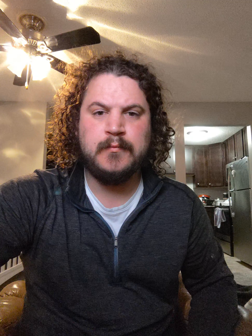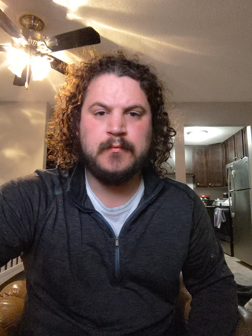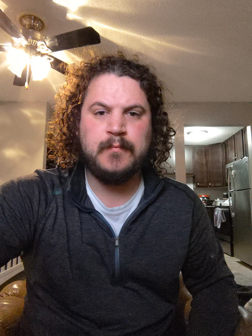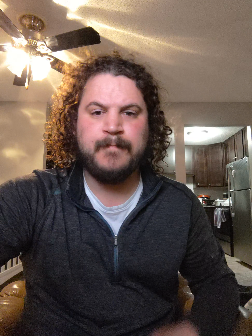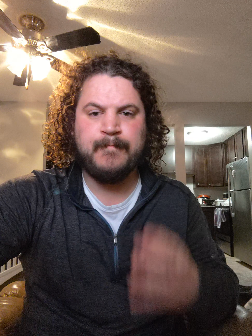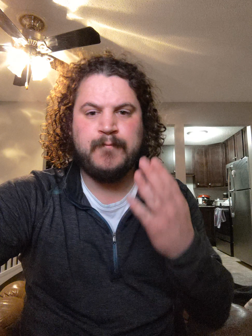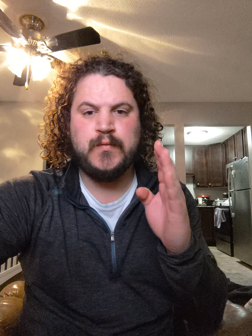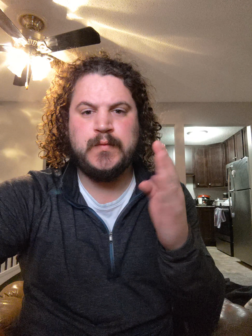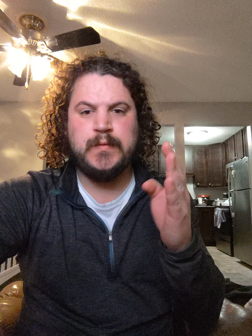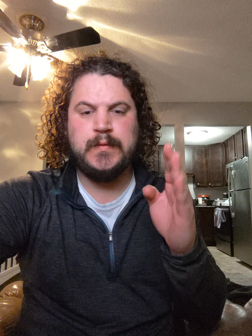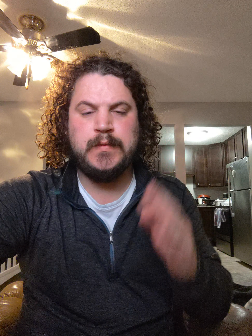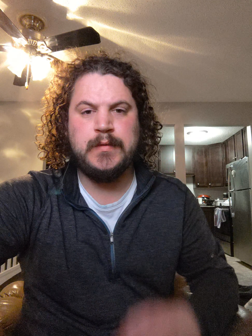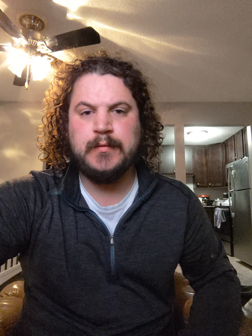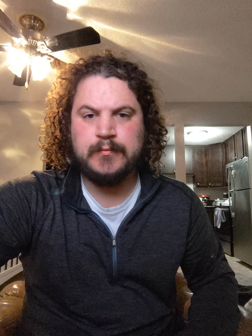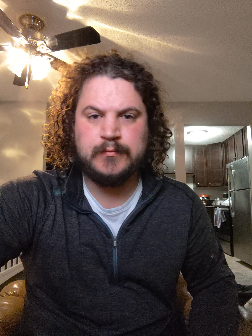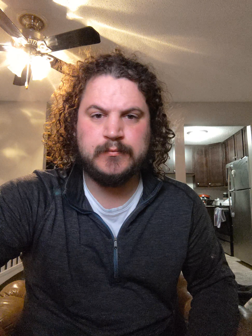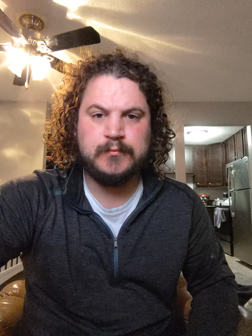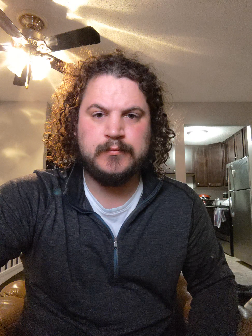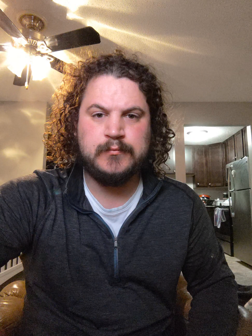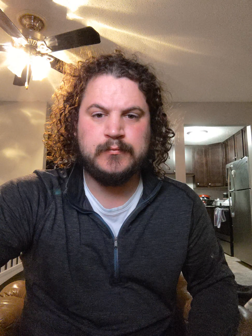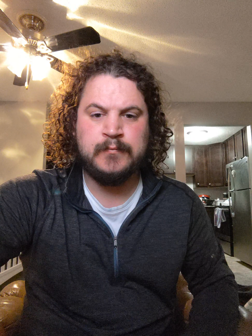blue